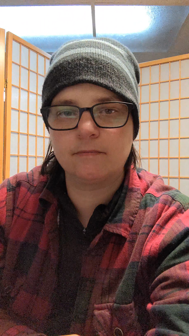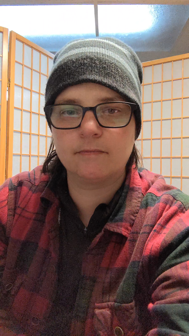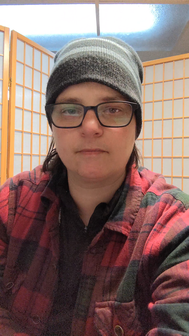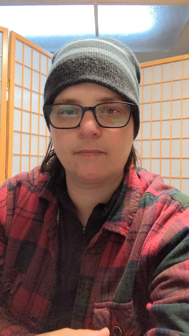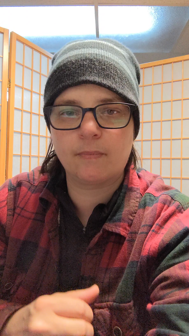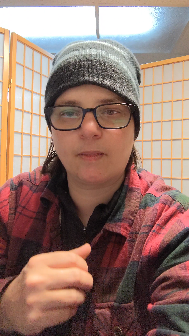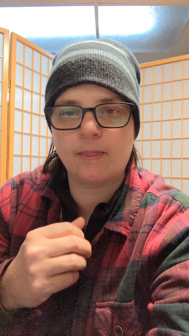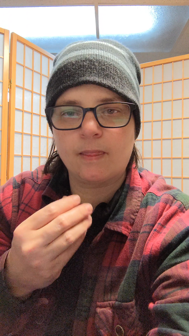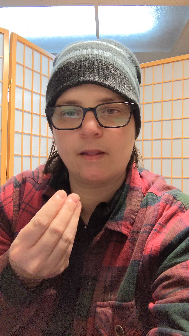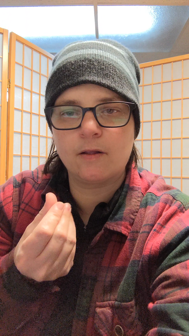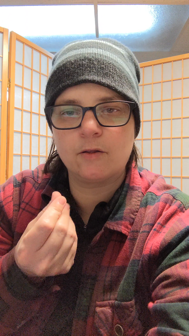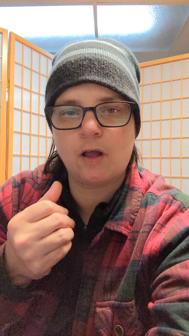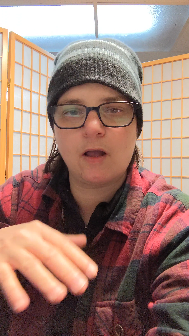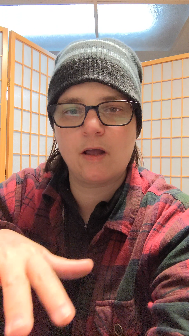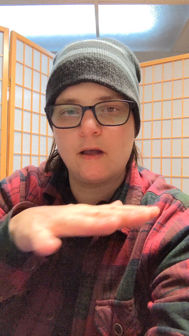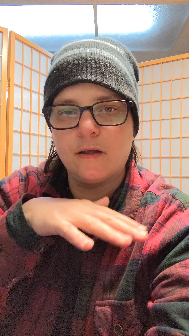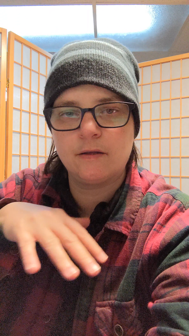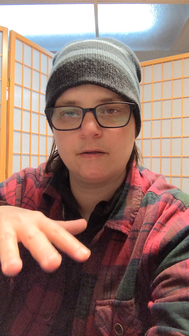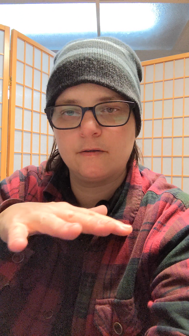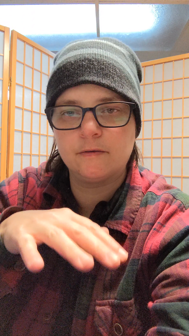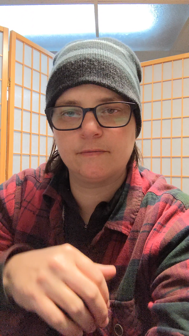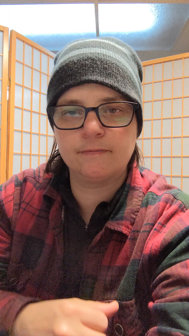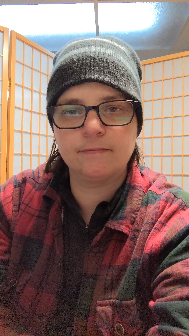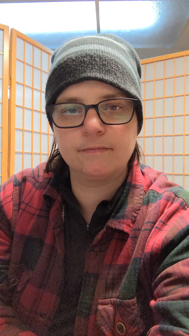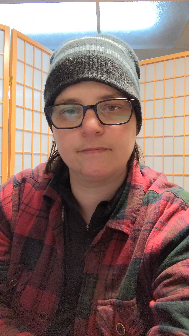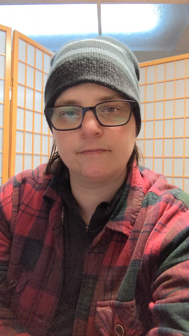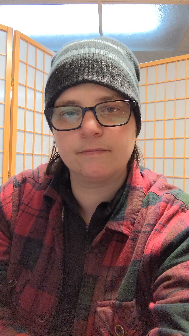garden